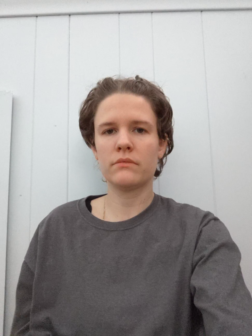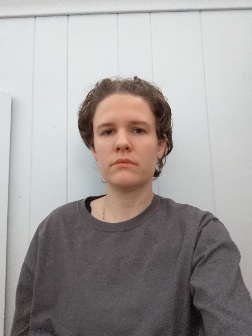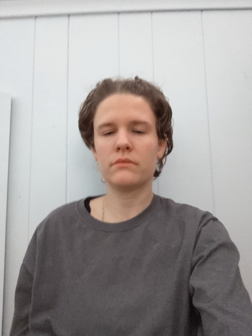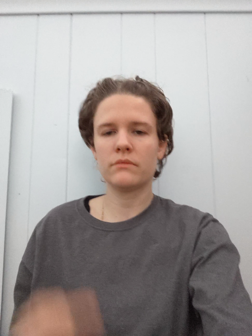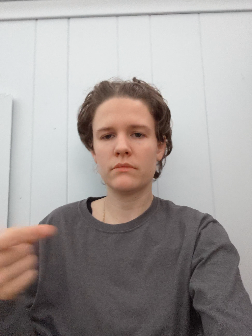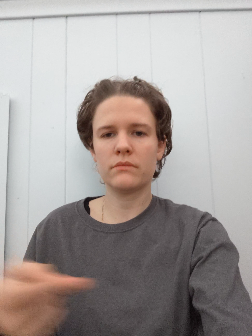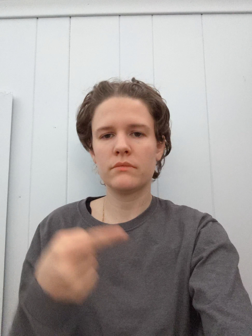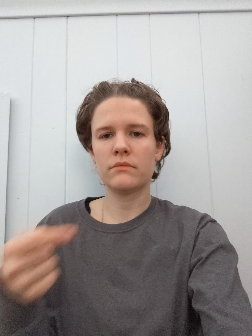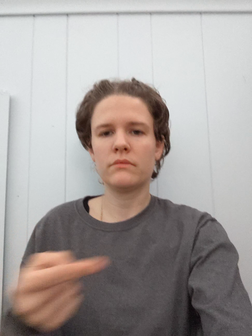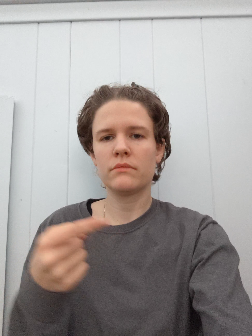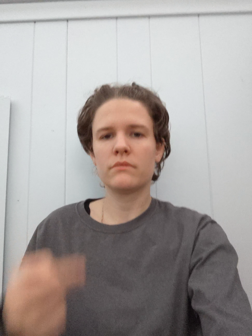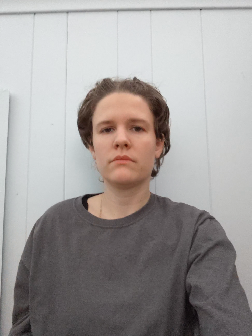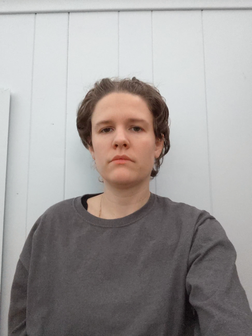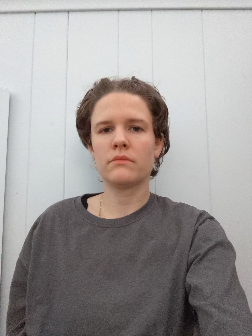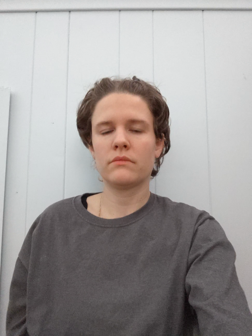owie